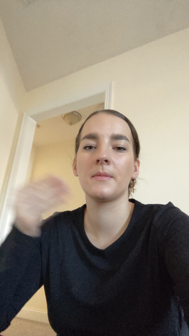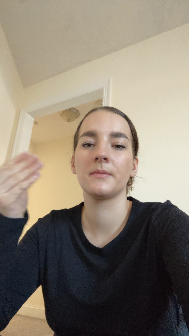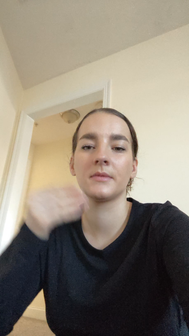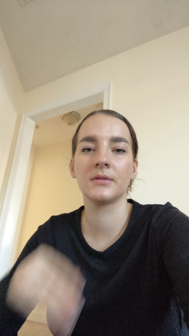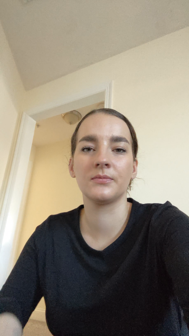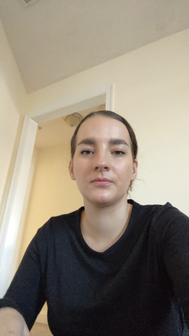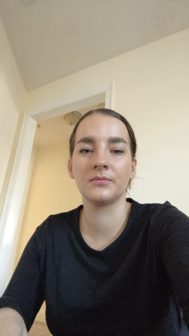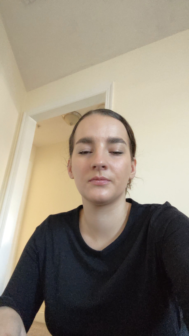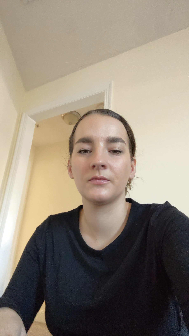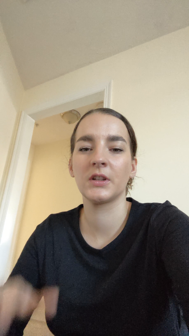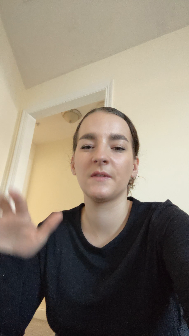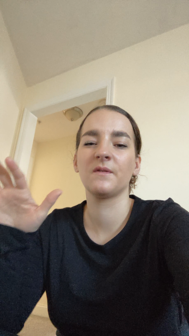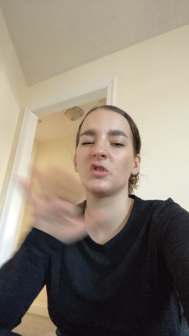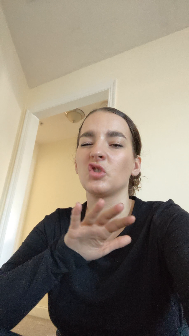full